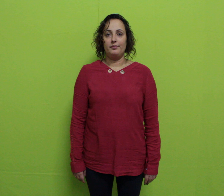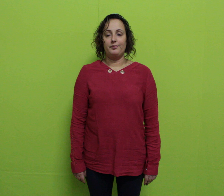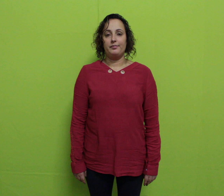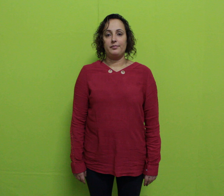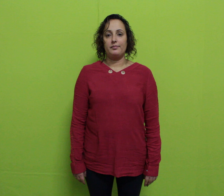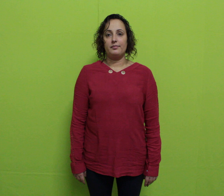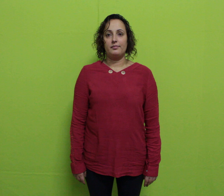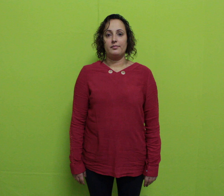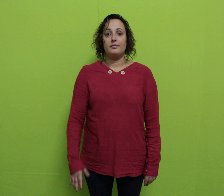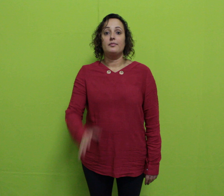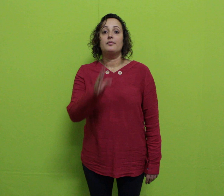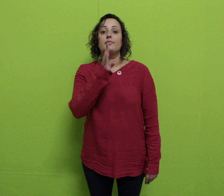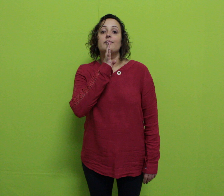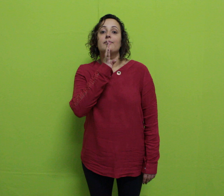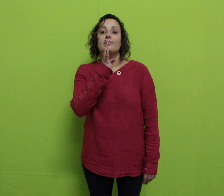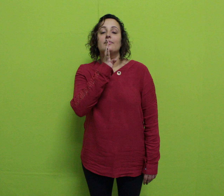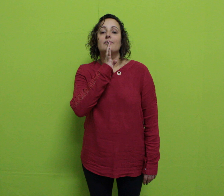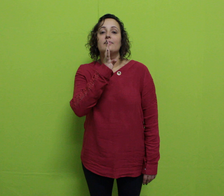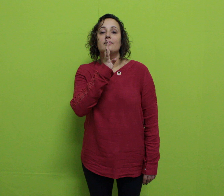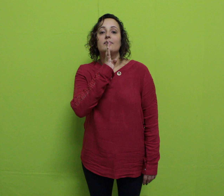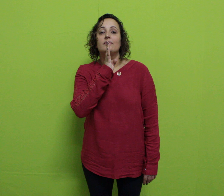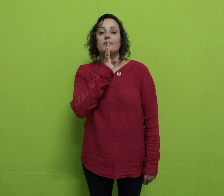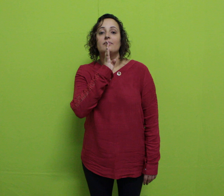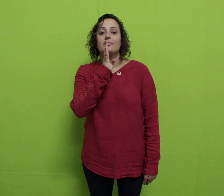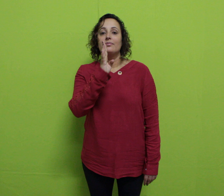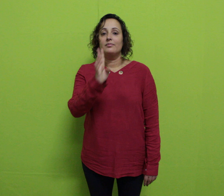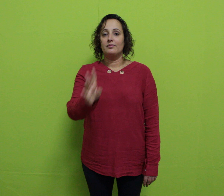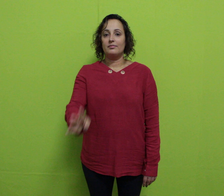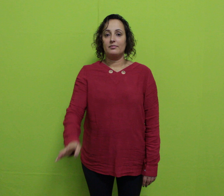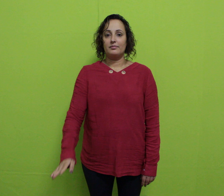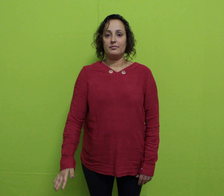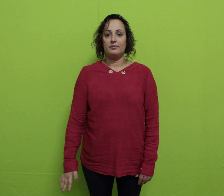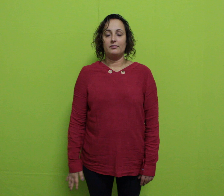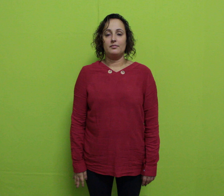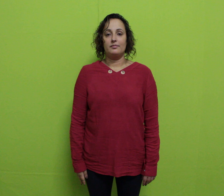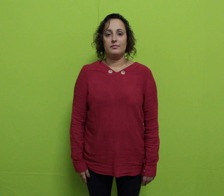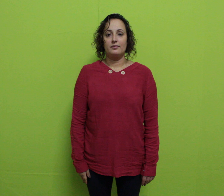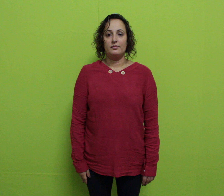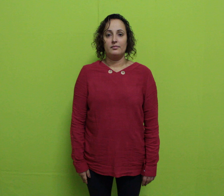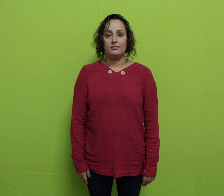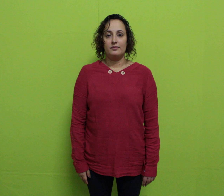conhecer